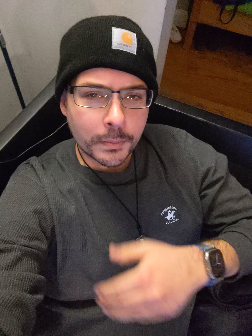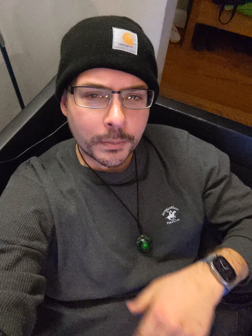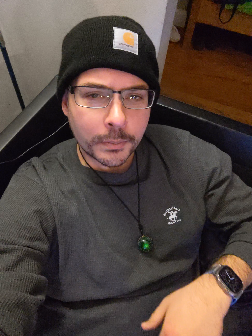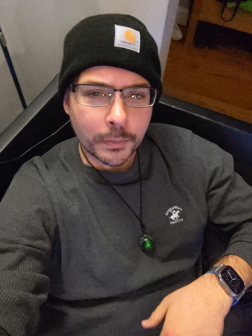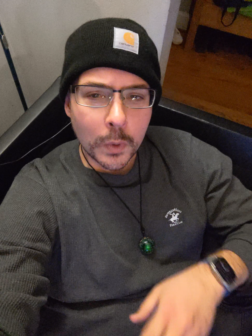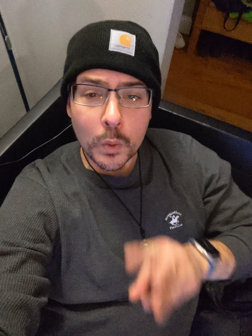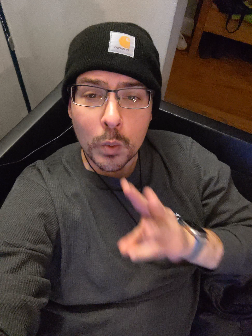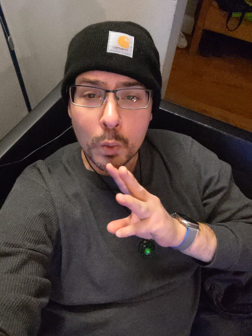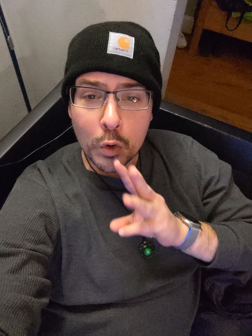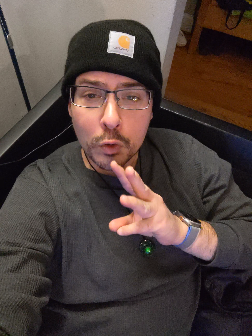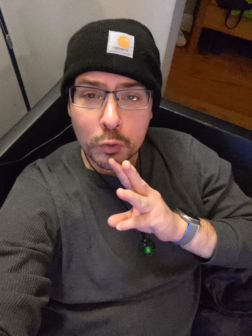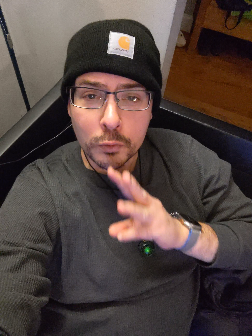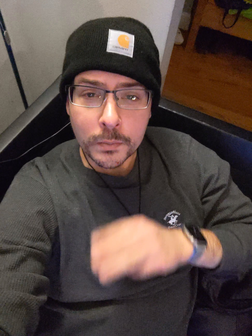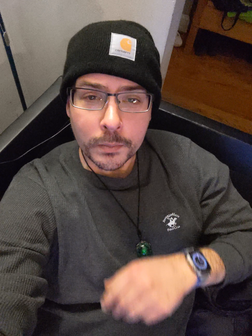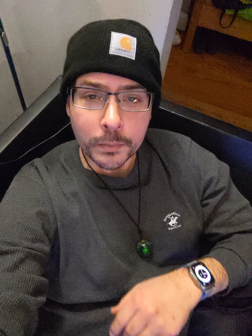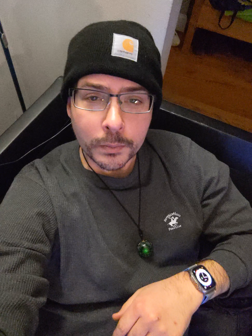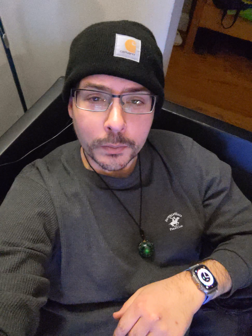water